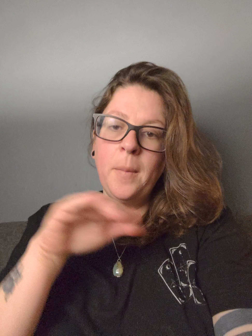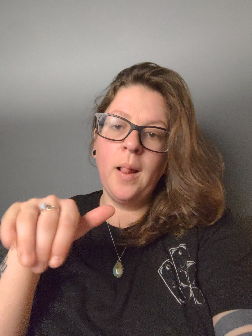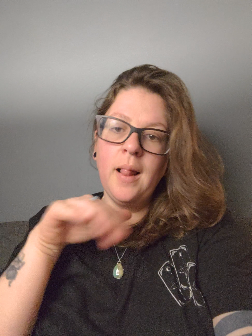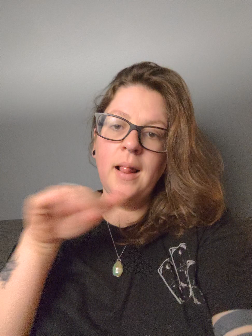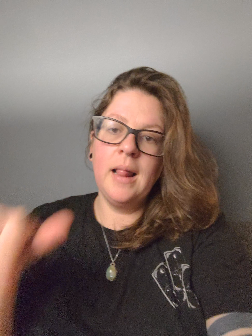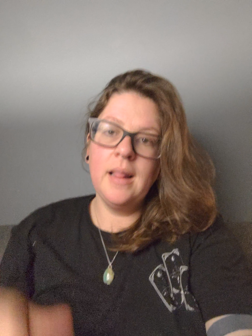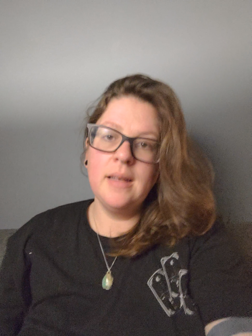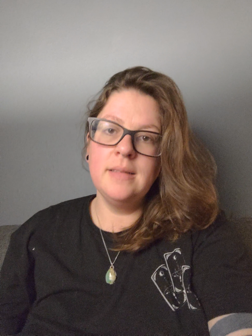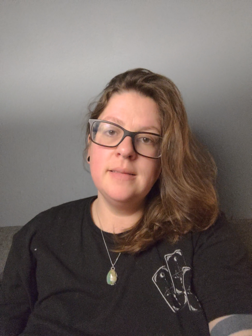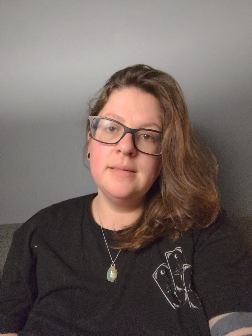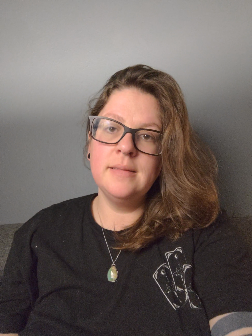pool